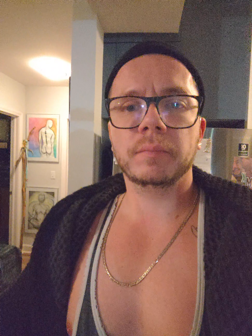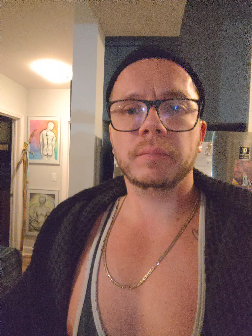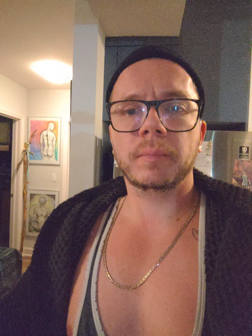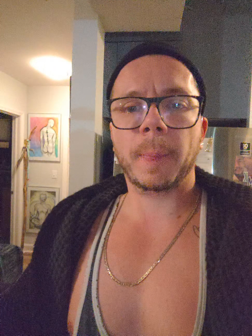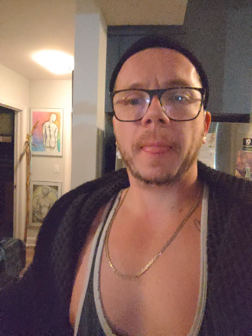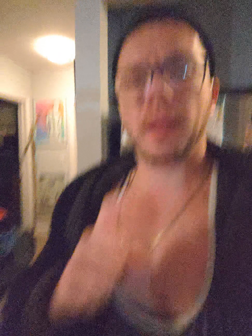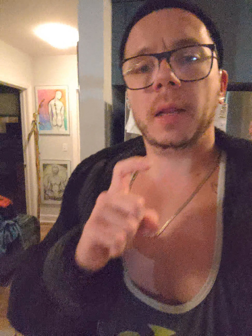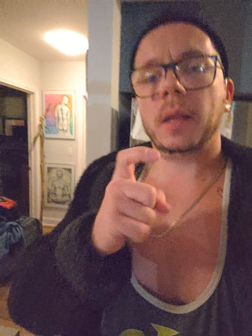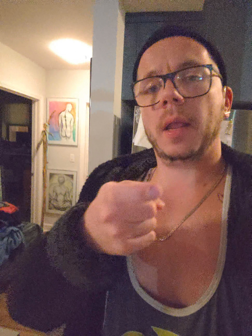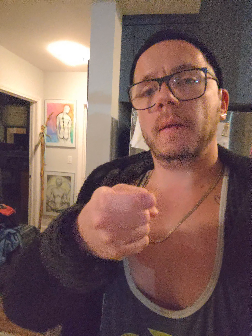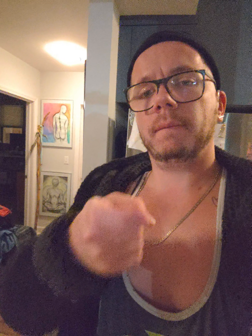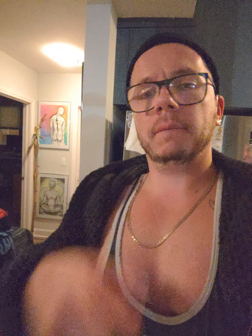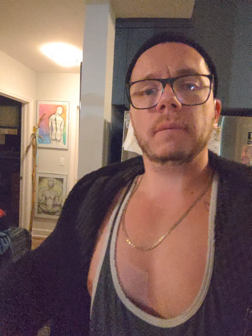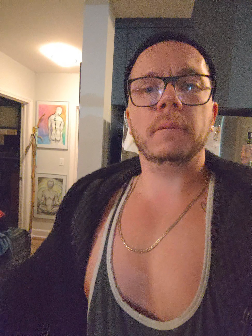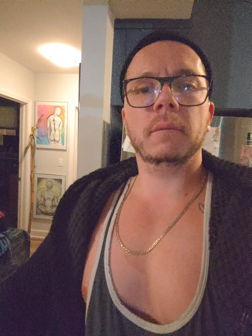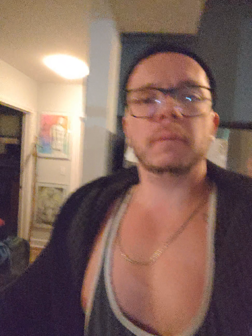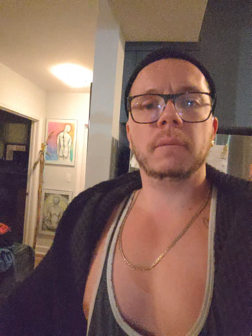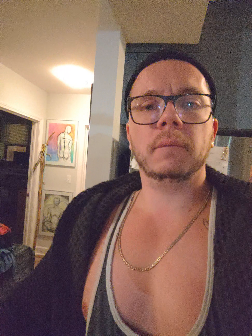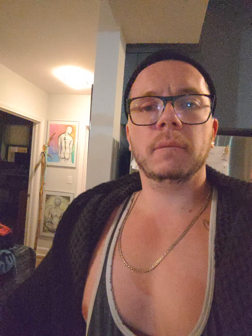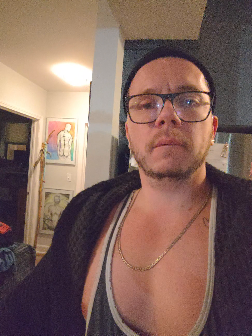give